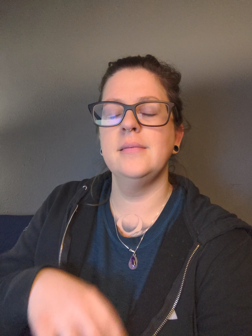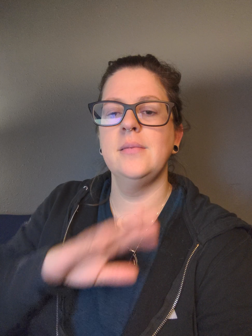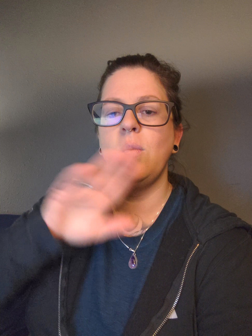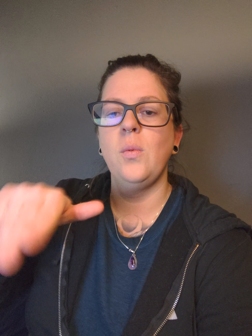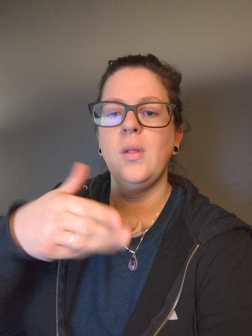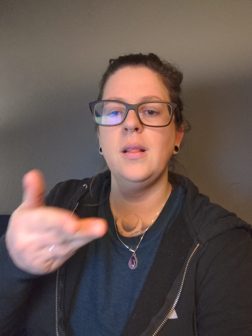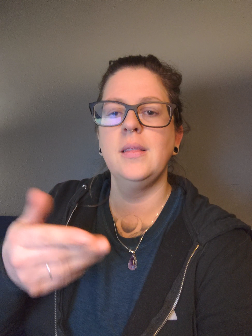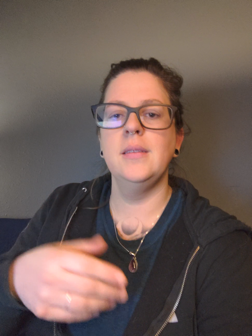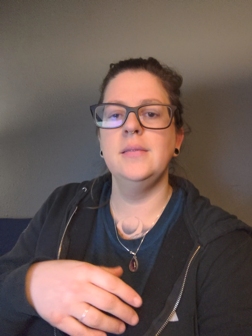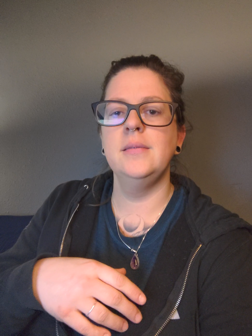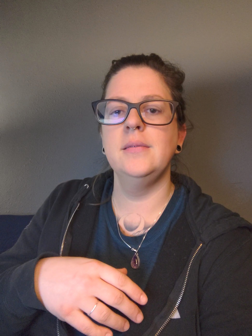all